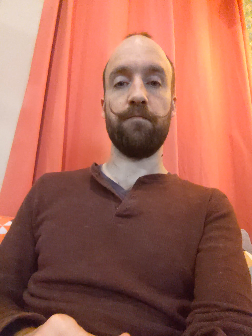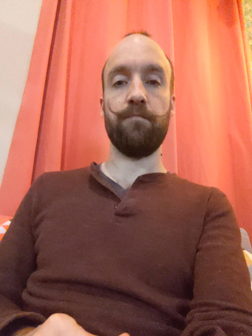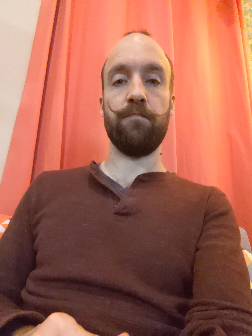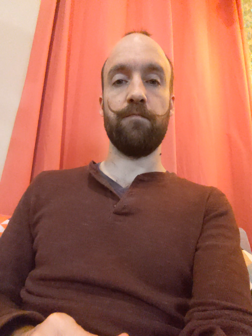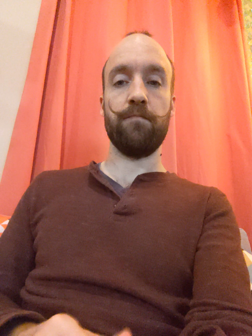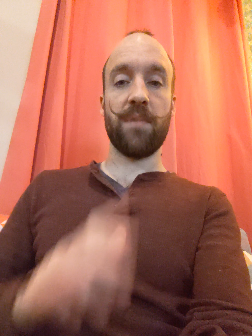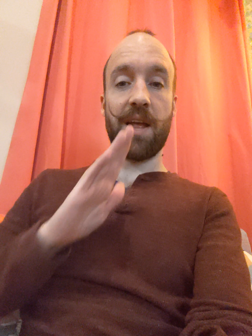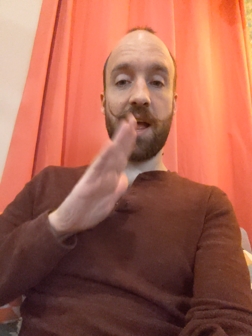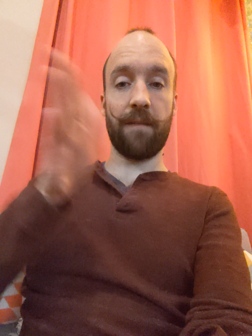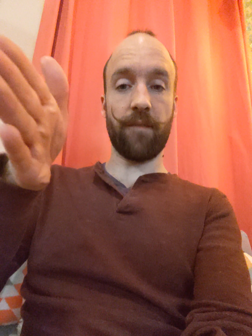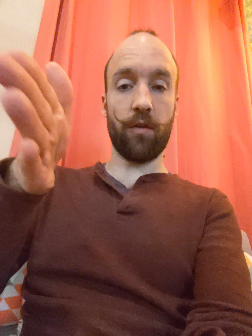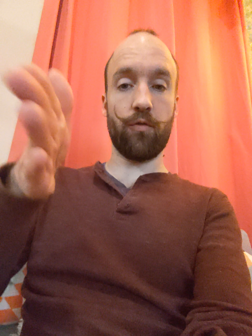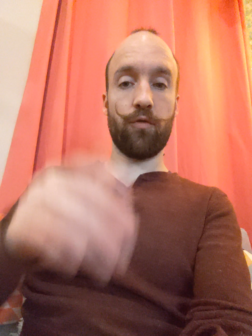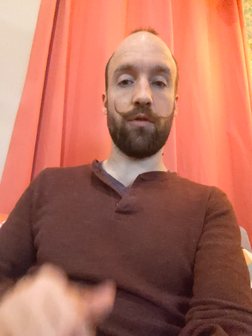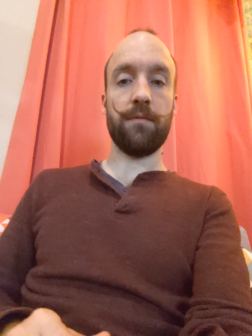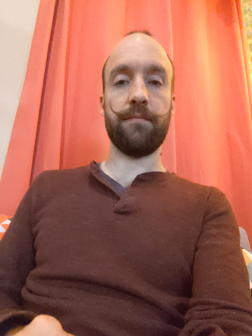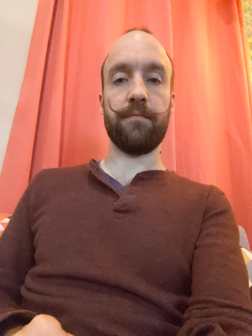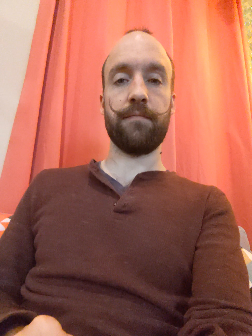after